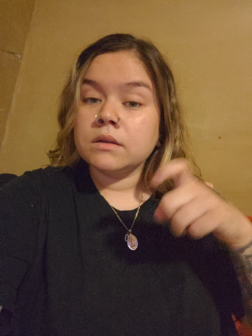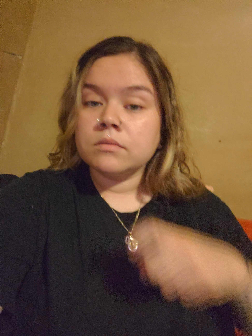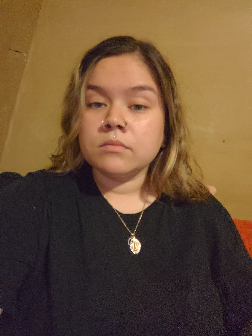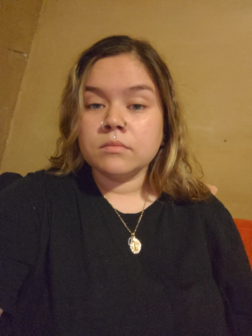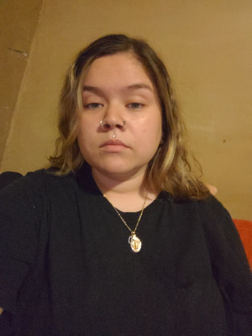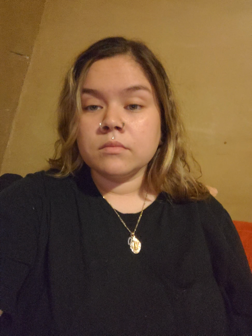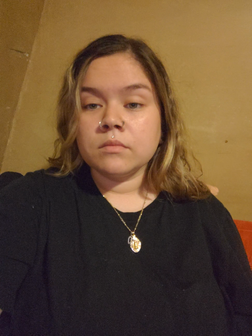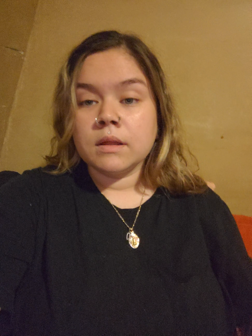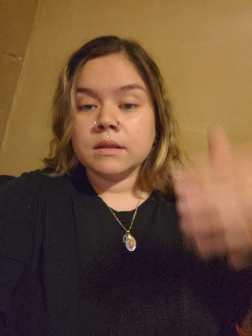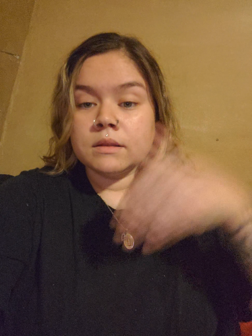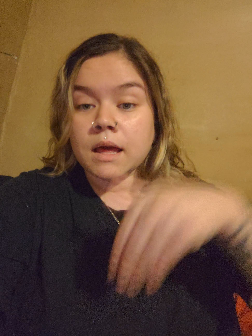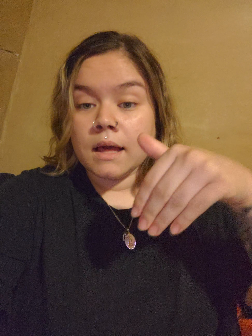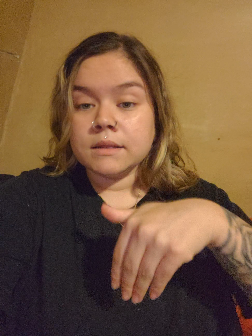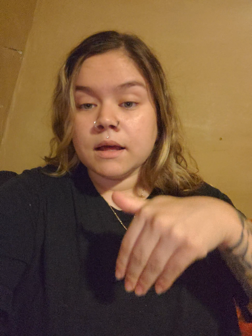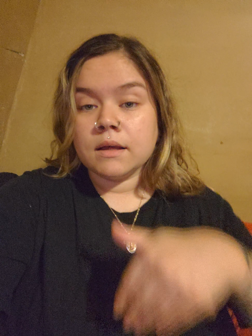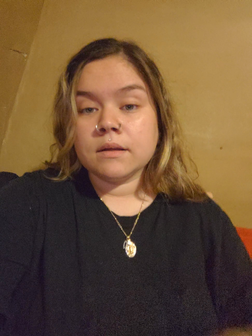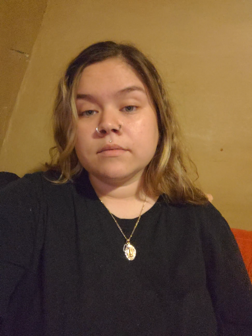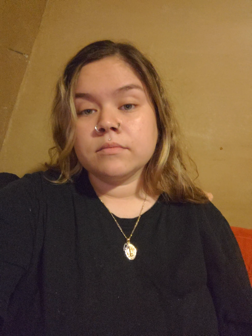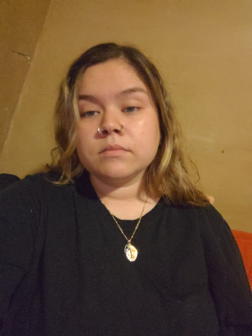night night